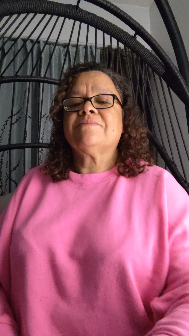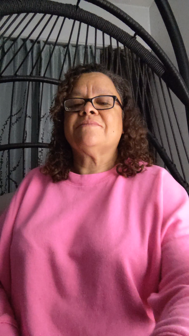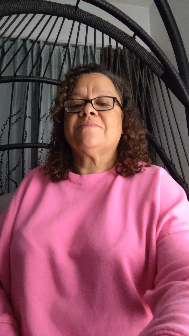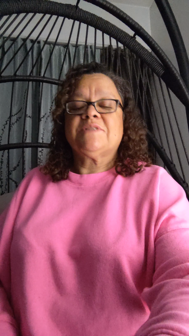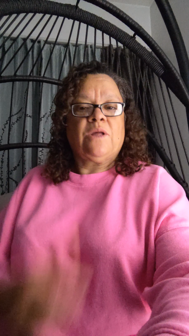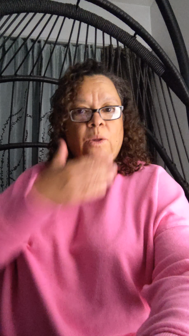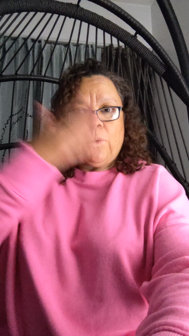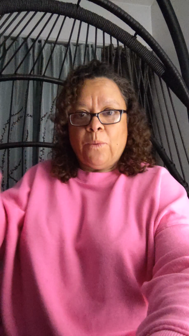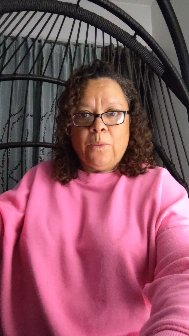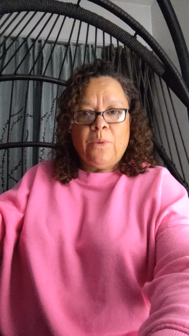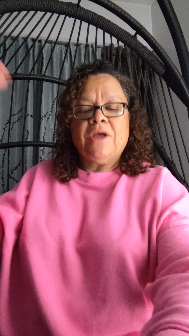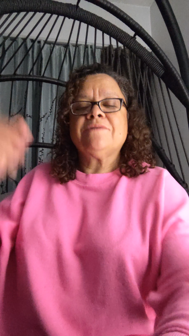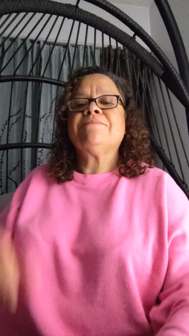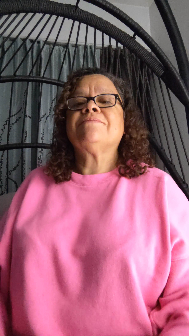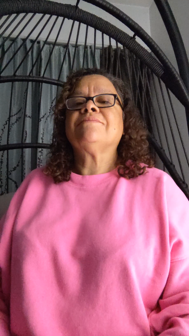all gone